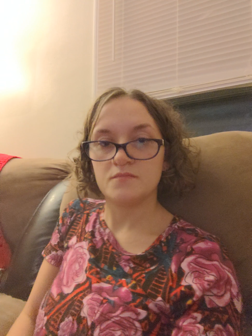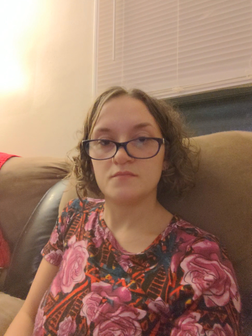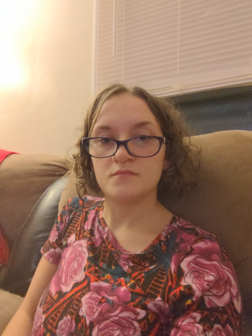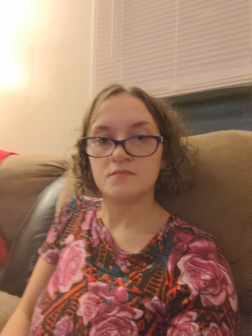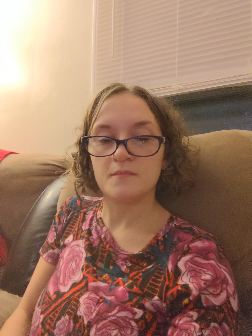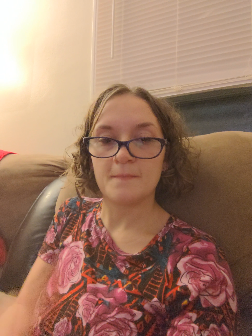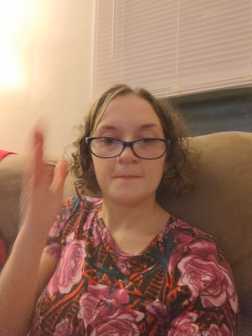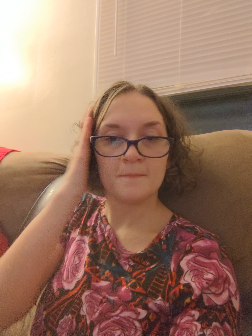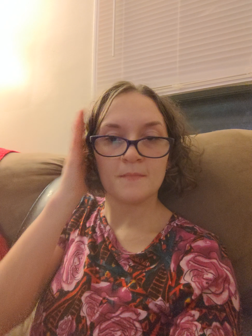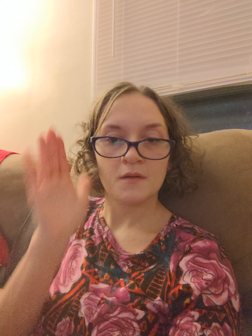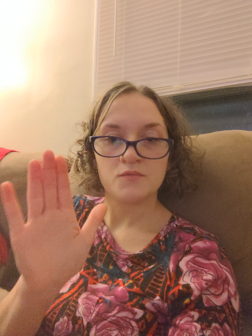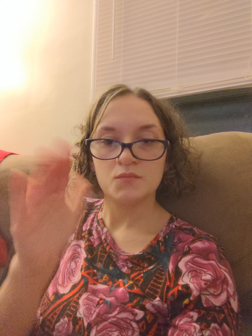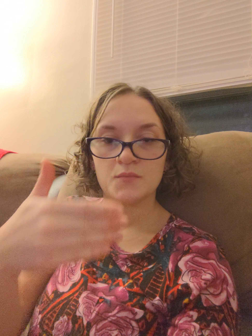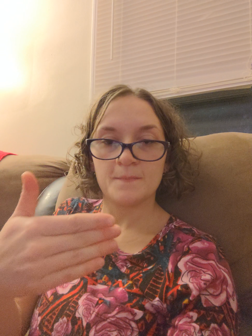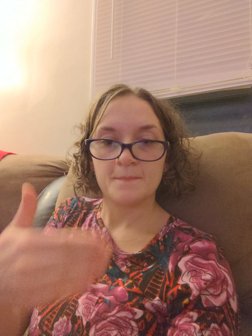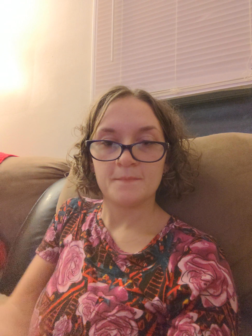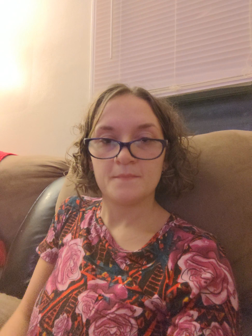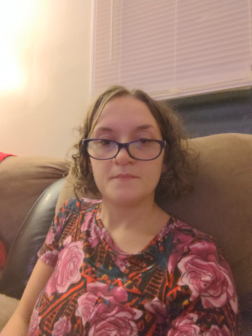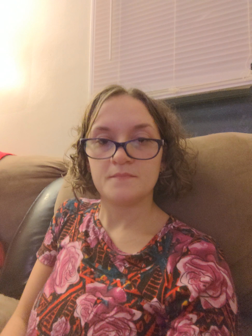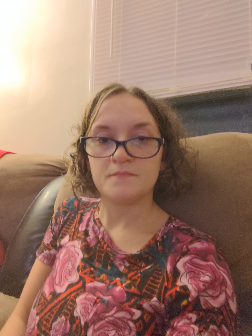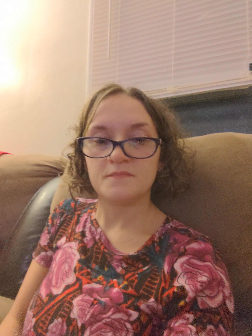bedroom